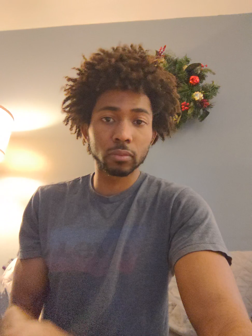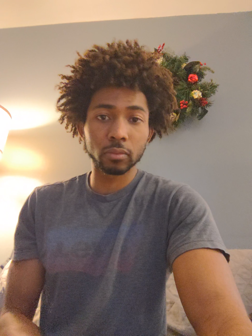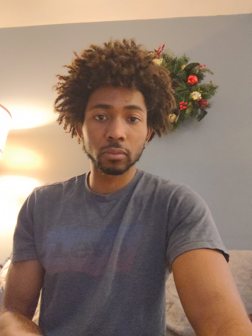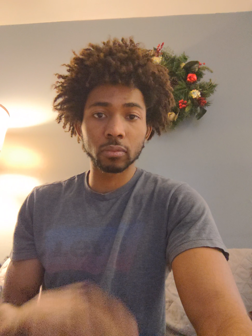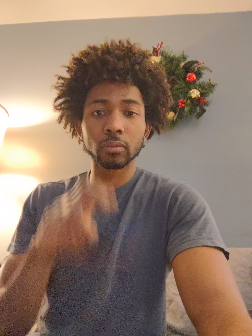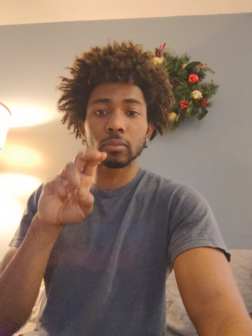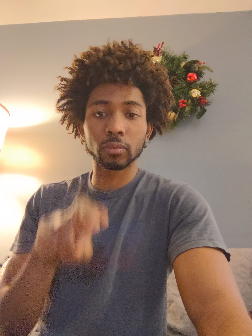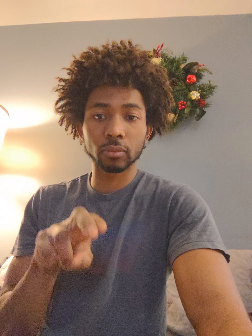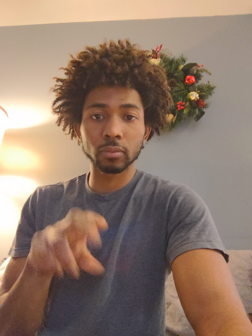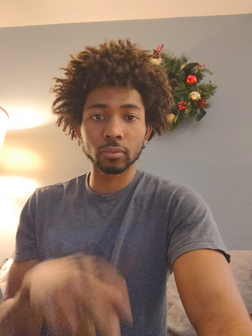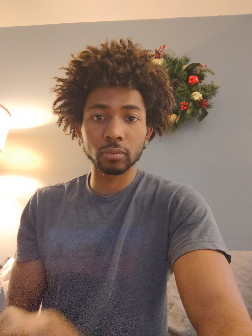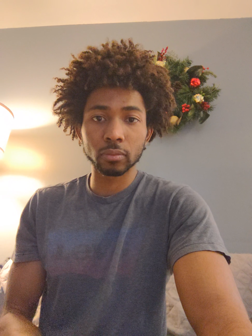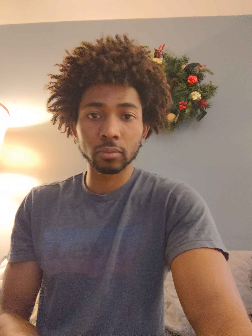chair